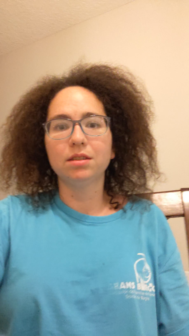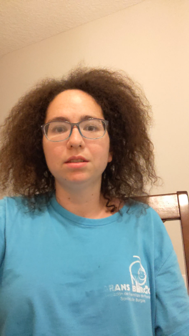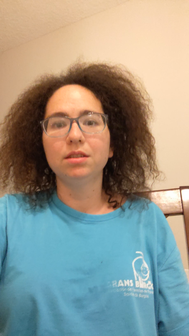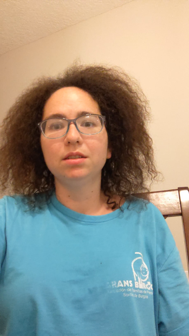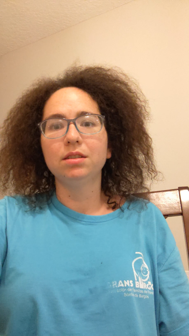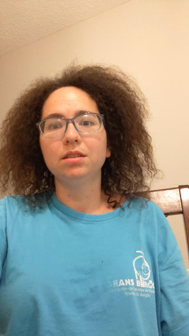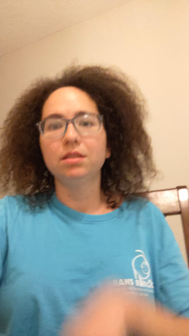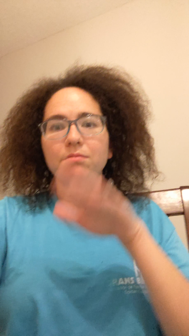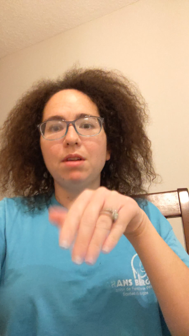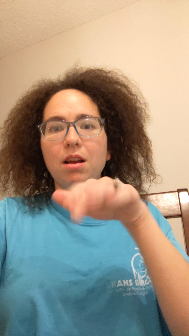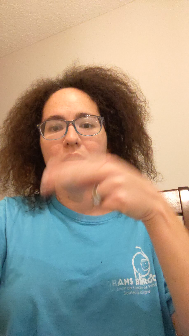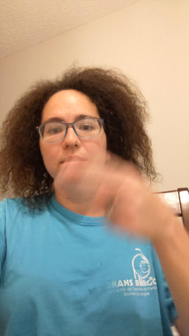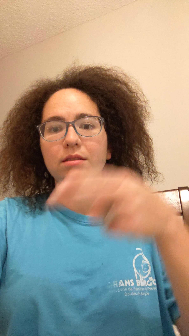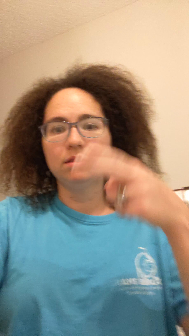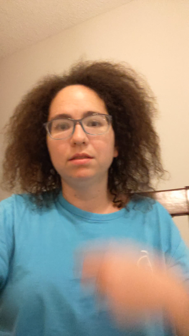pet's name